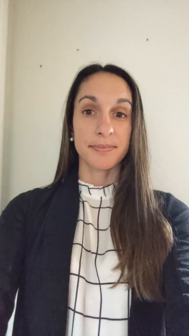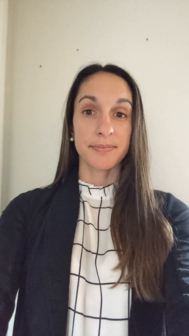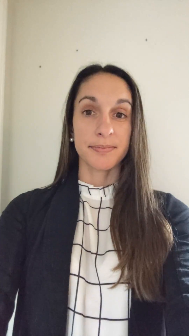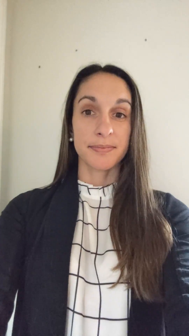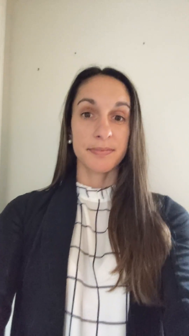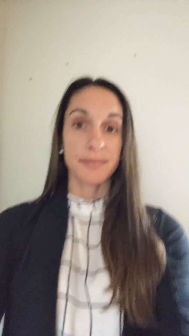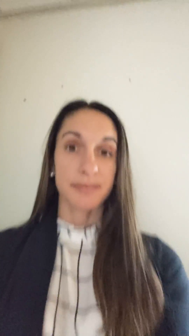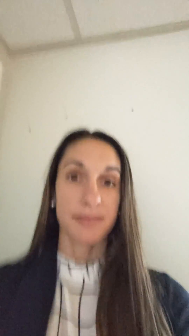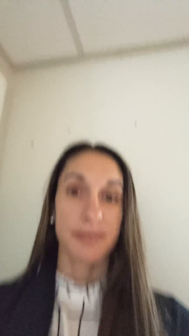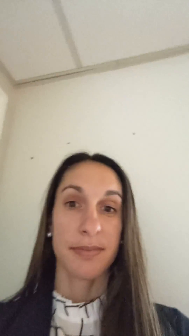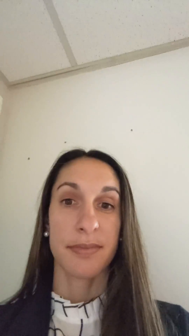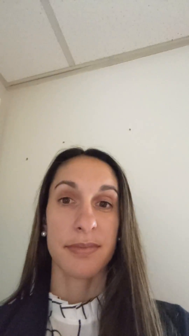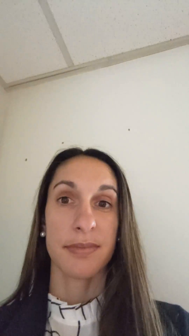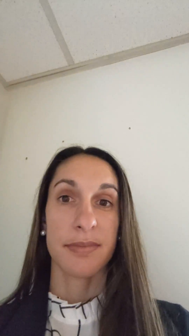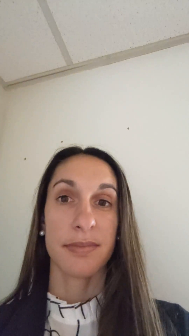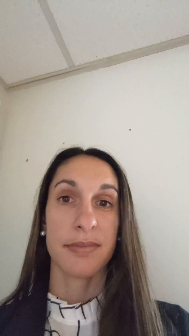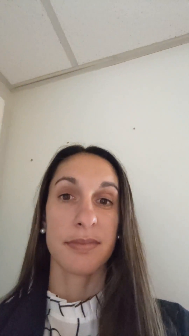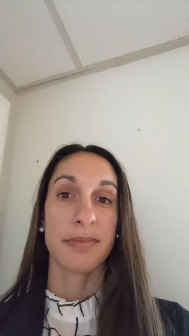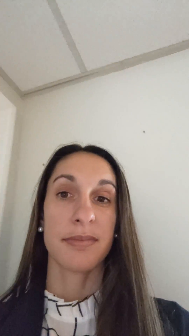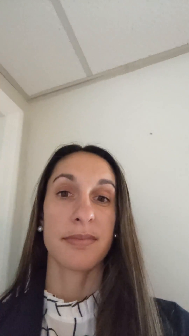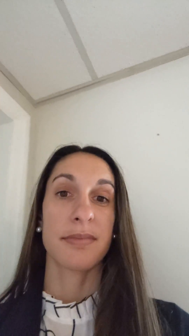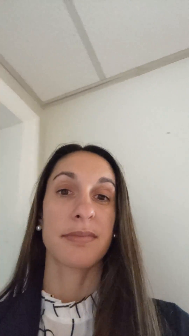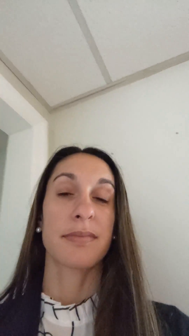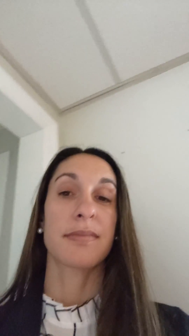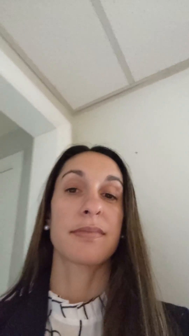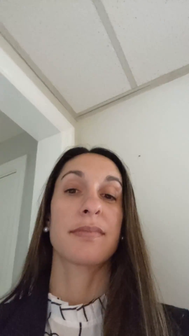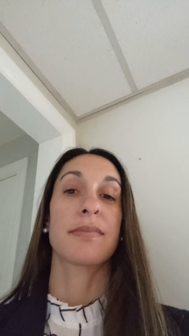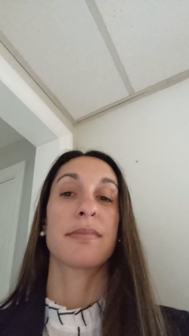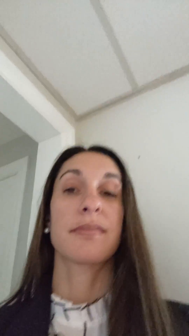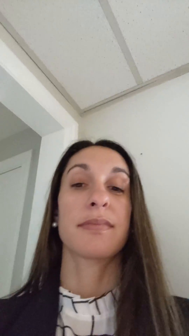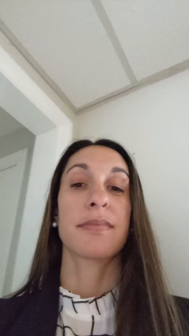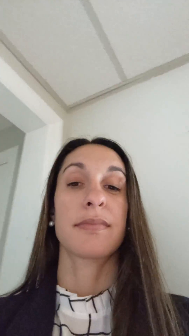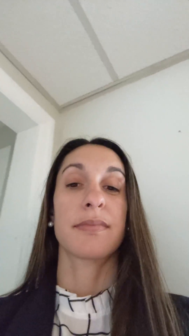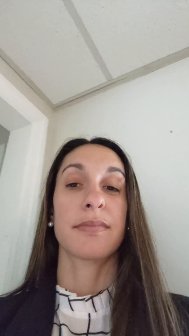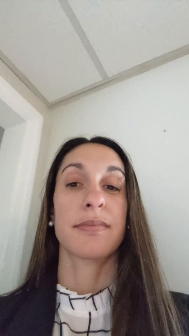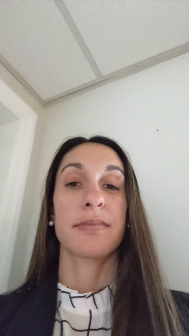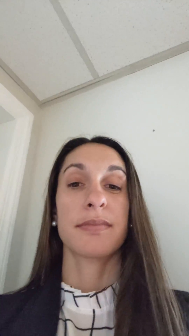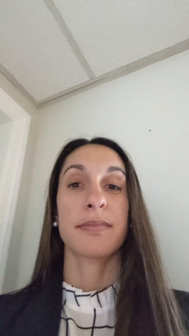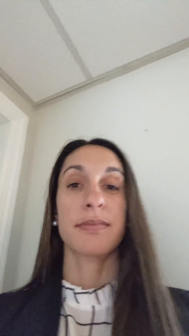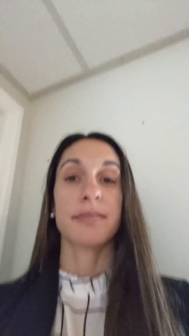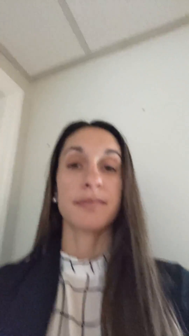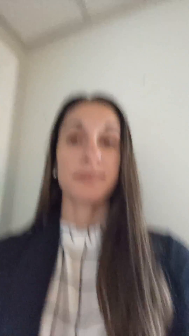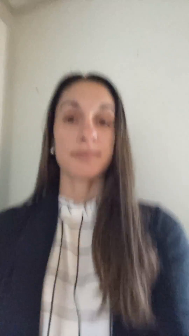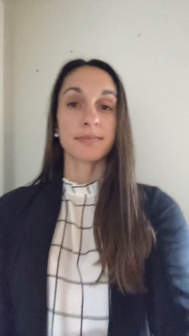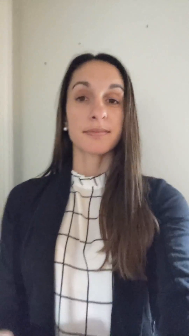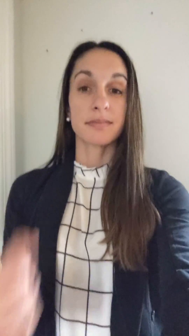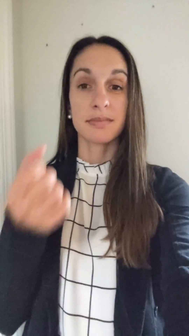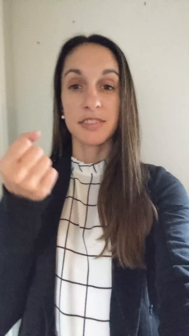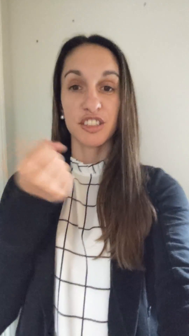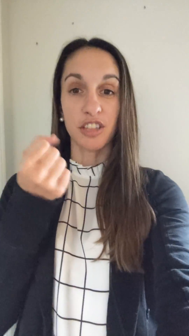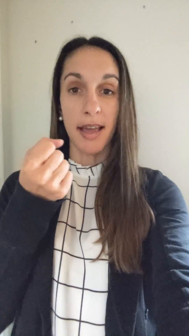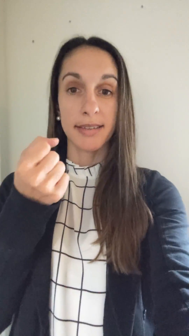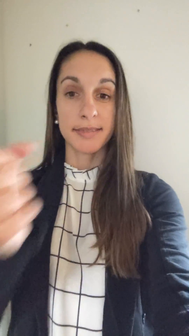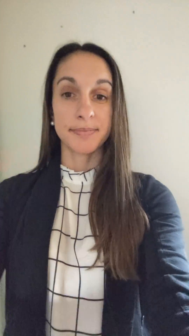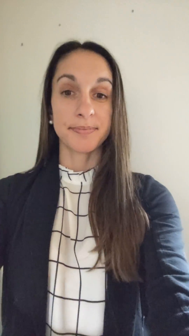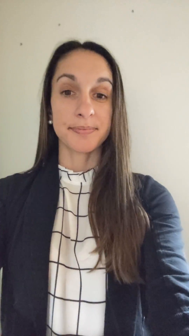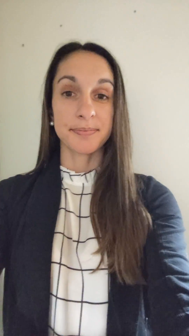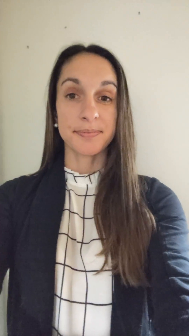shake